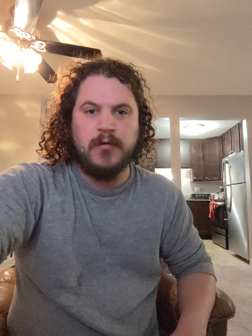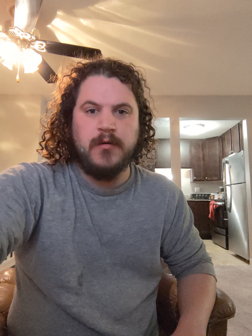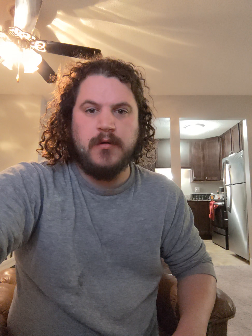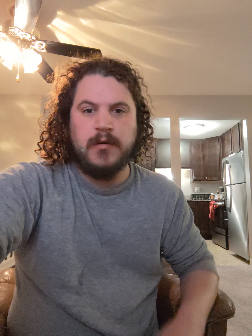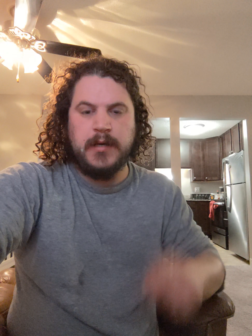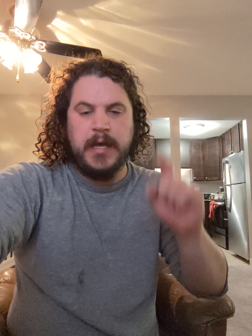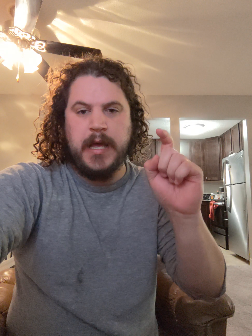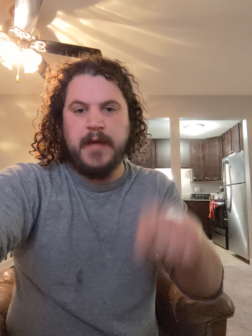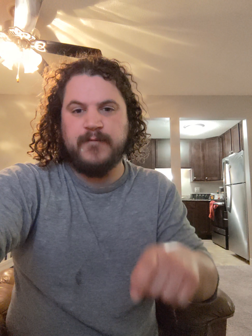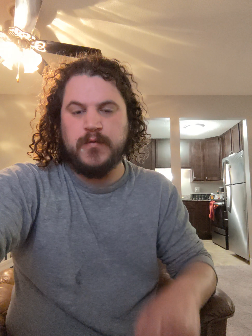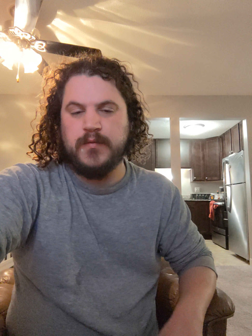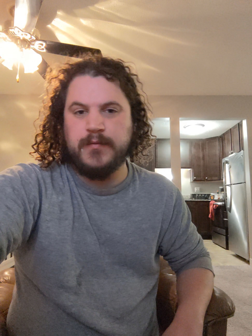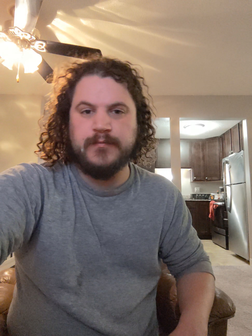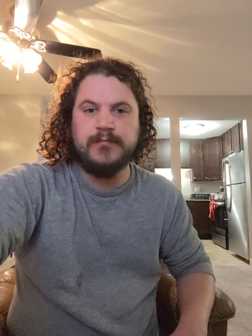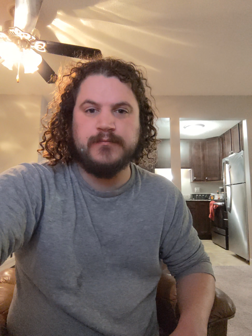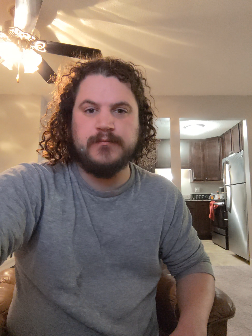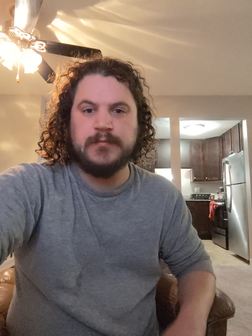have to